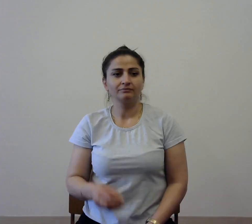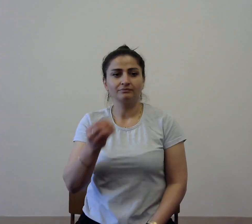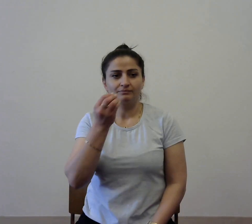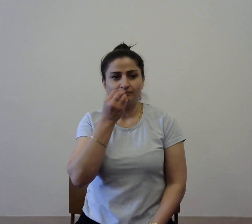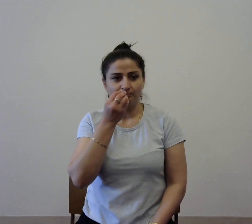yemək